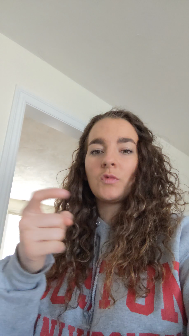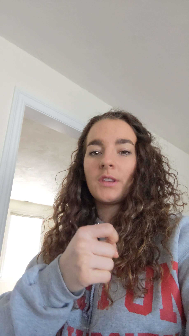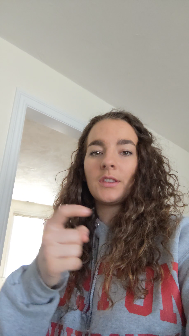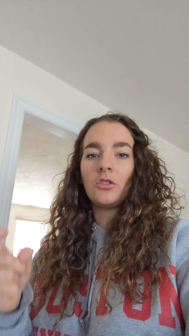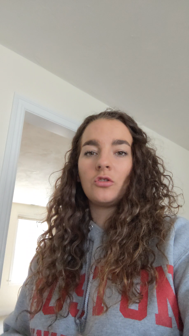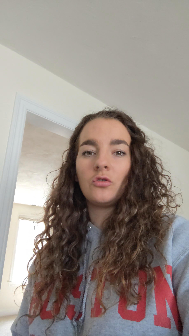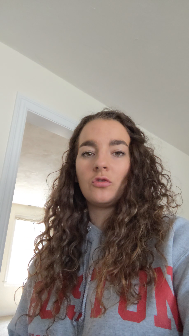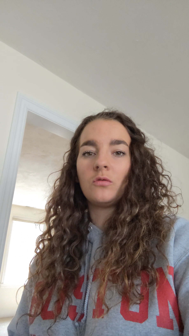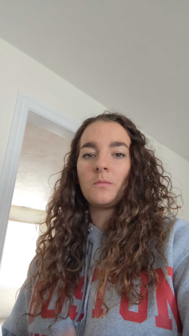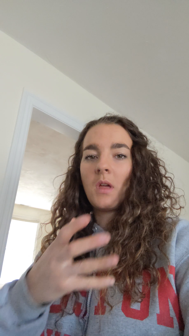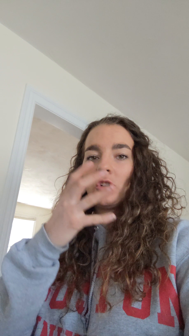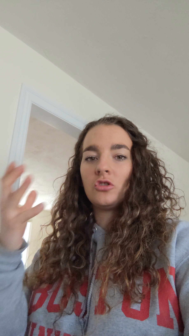much